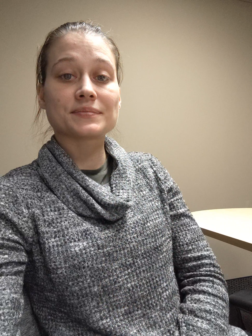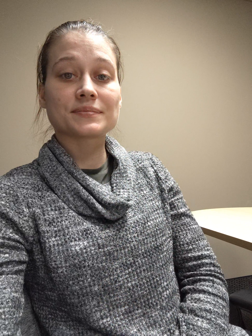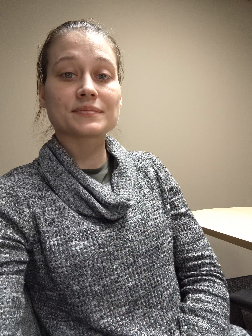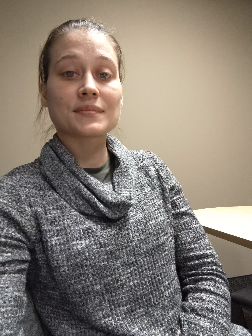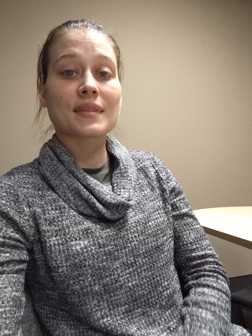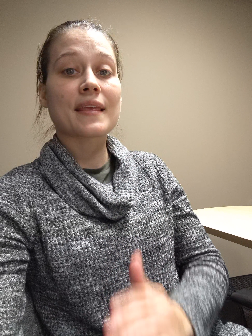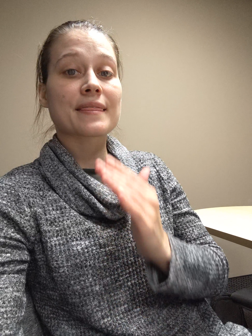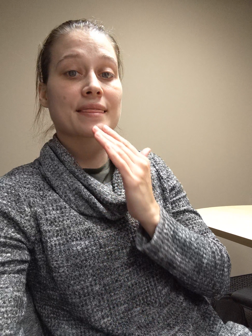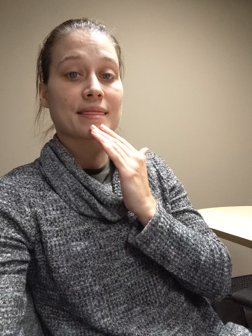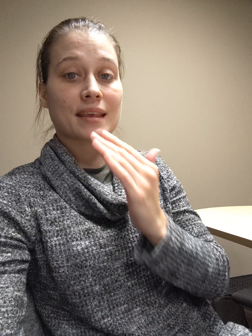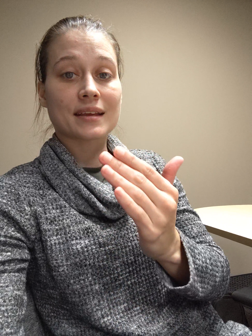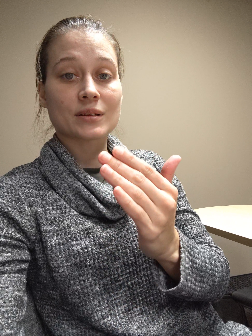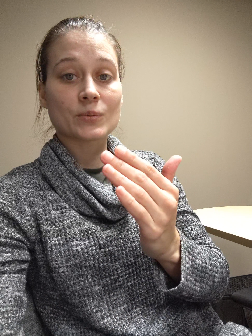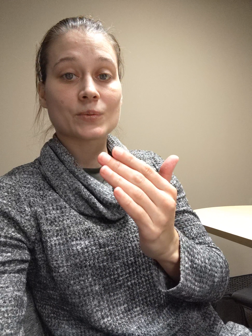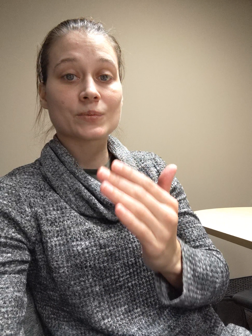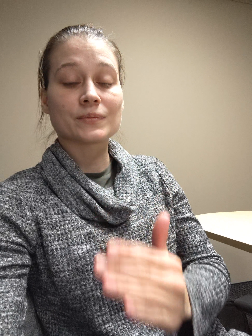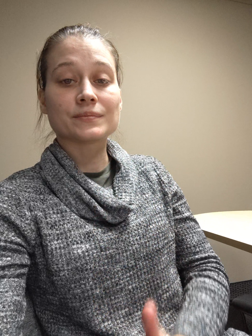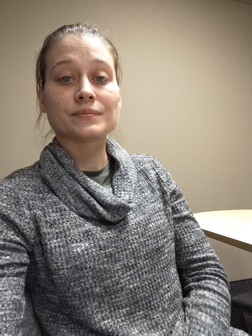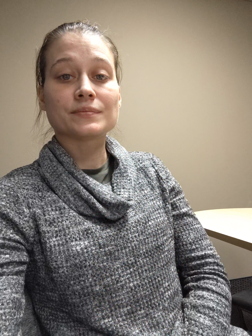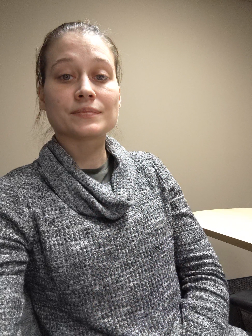thank you